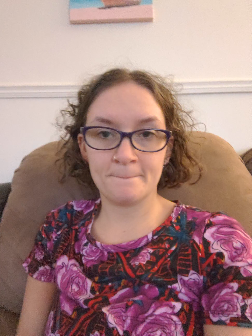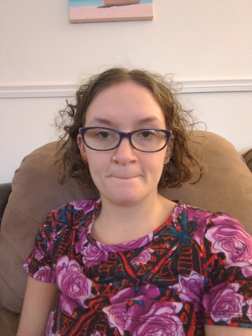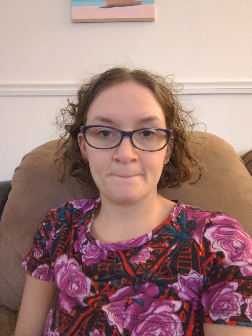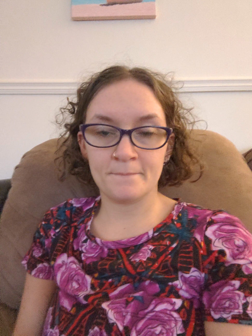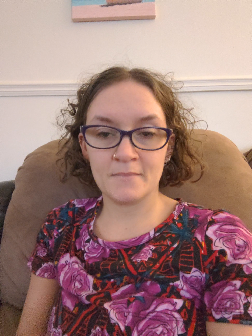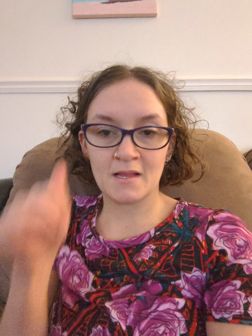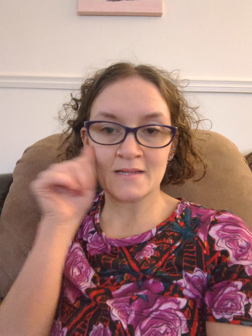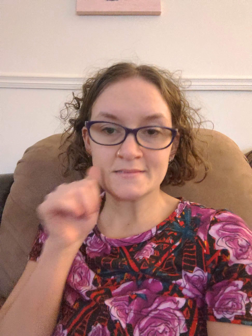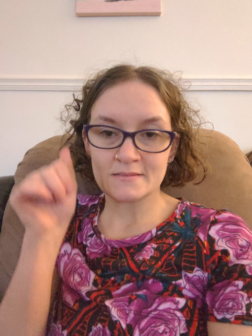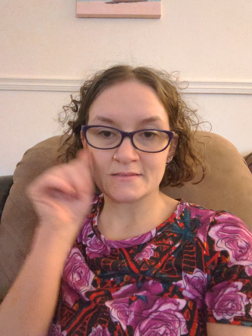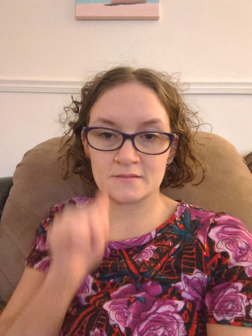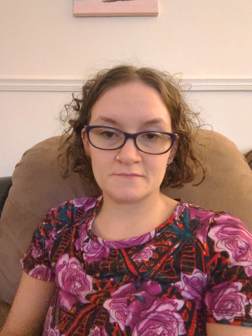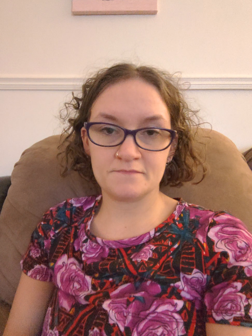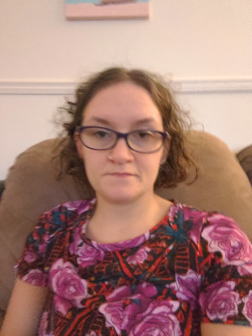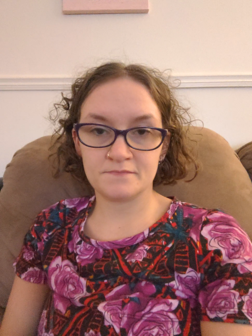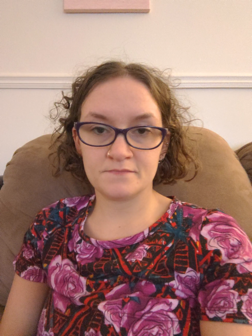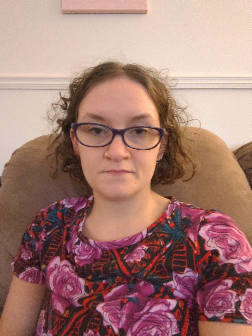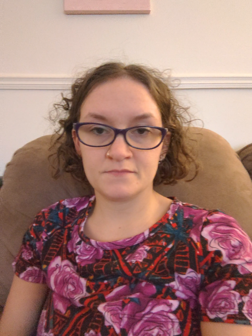aunt